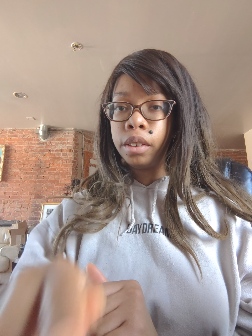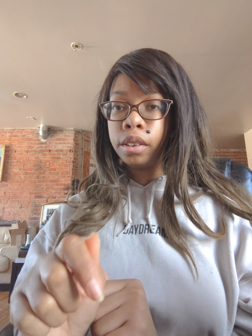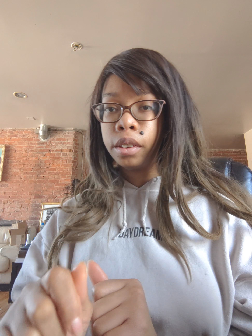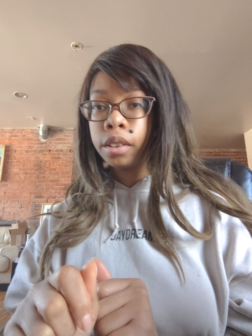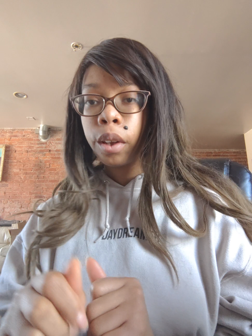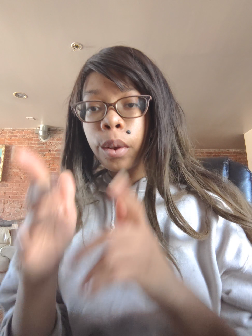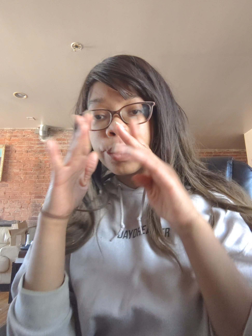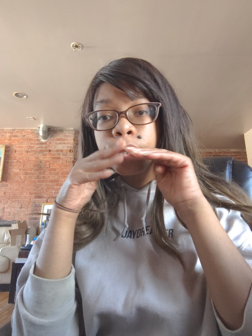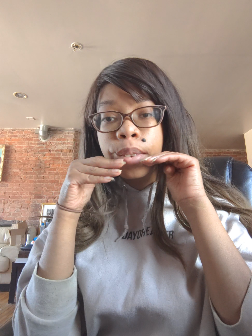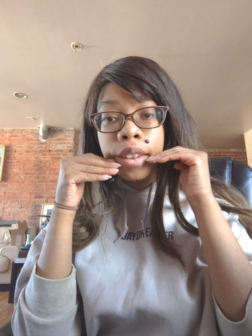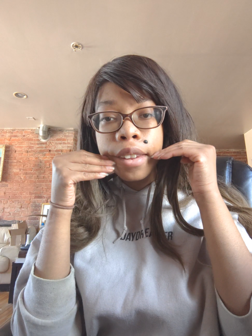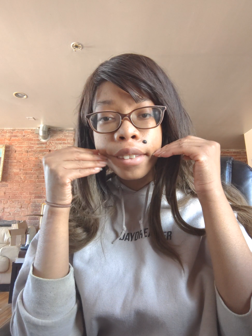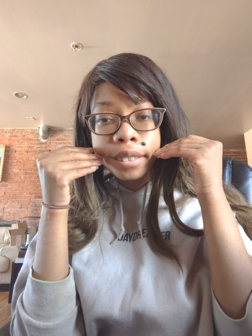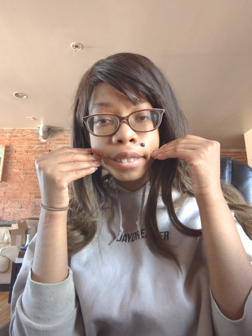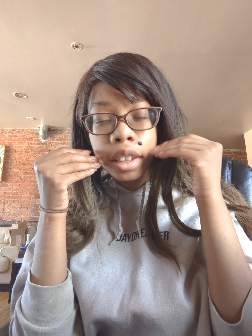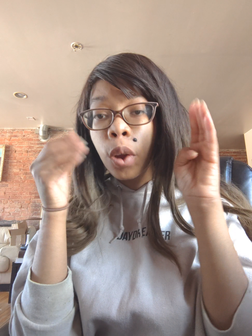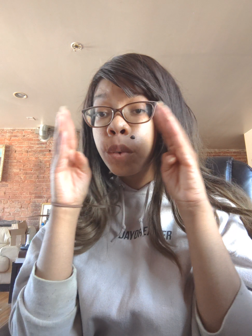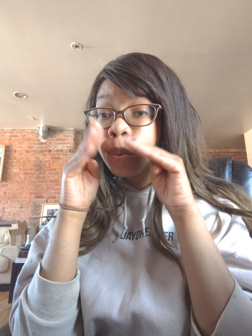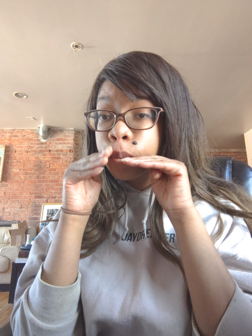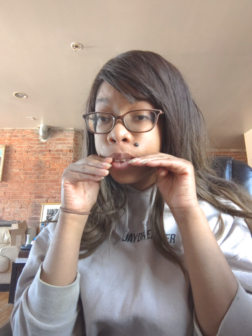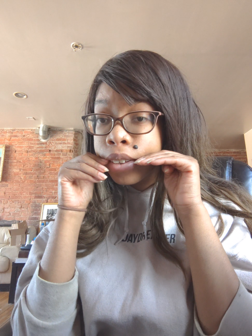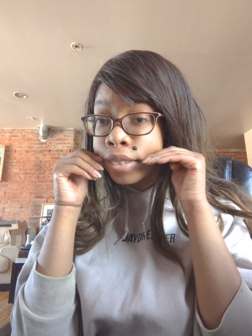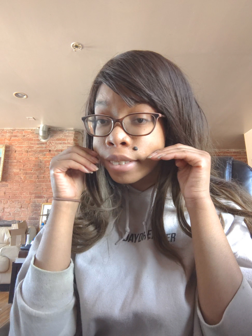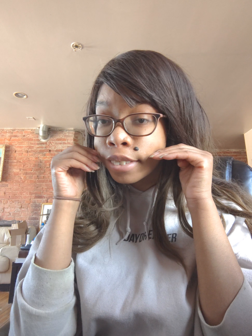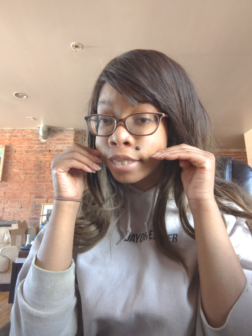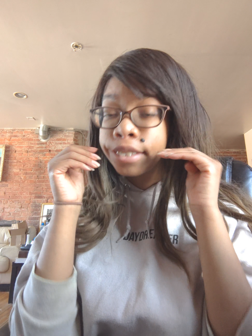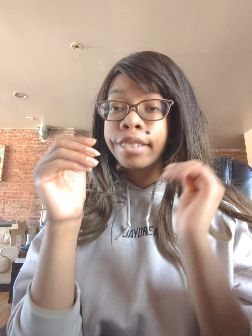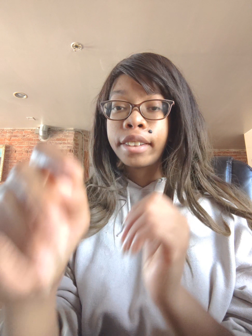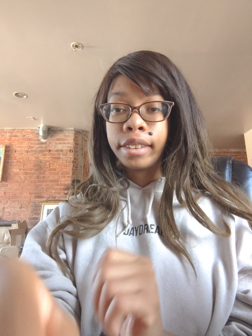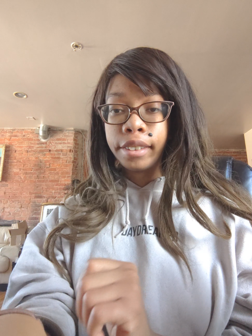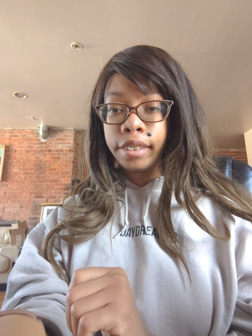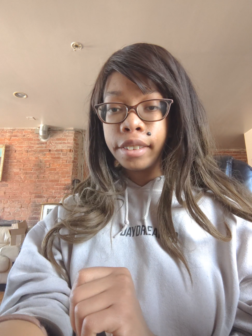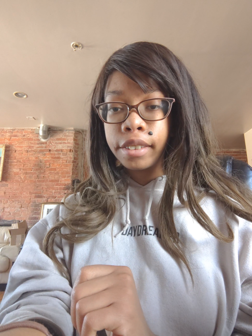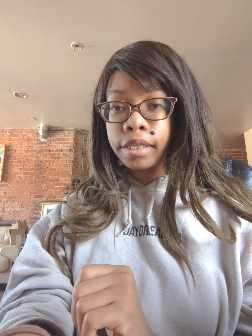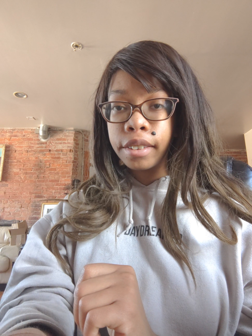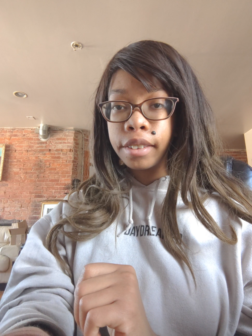smile